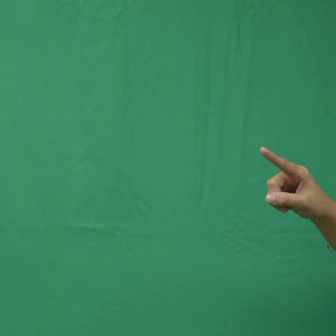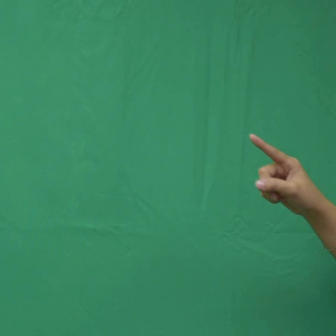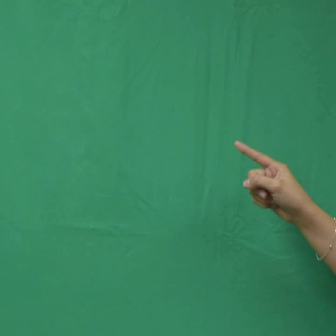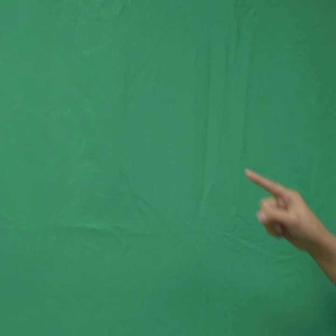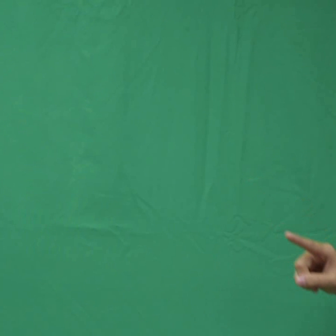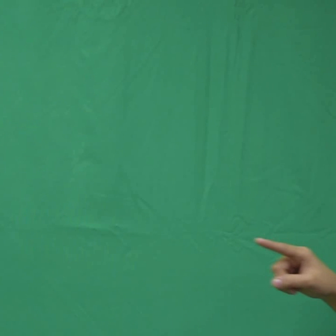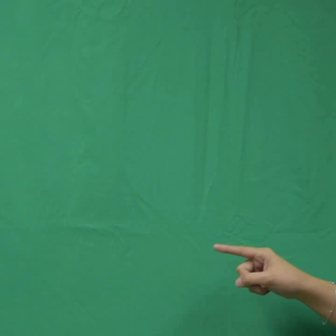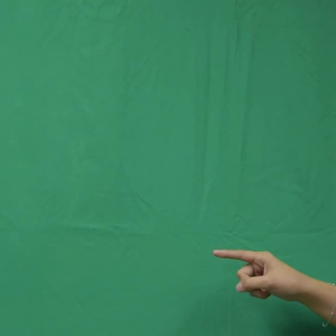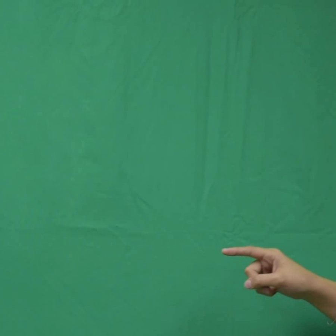Z